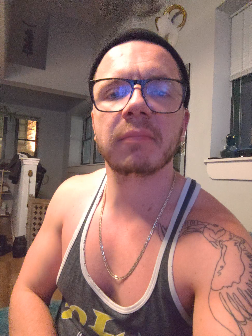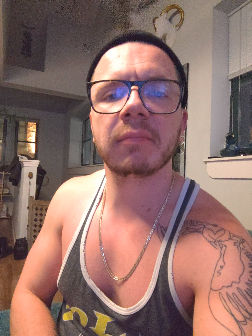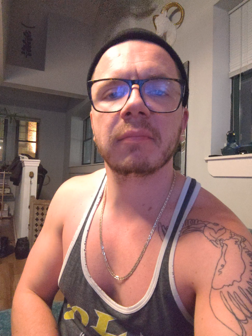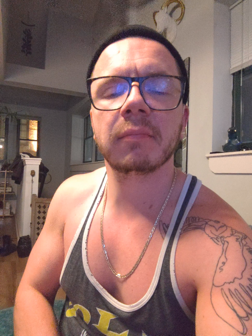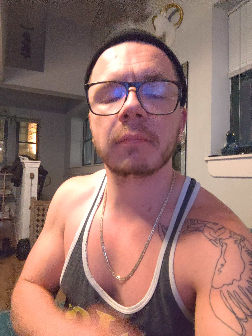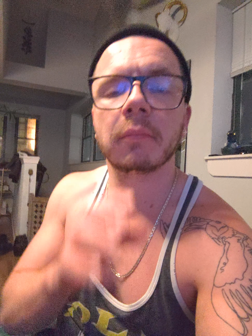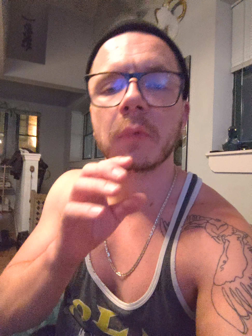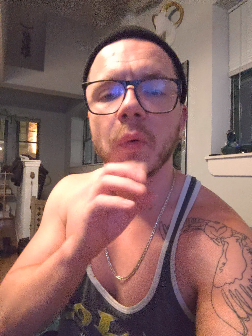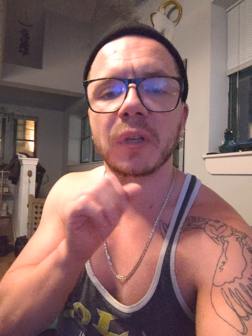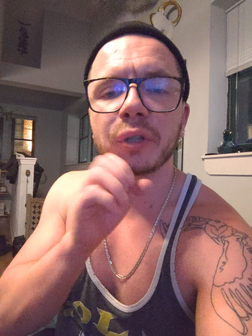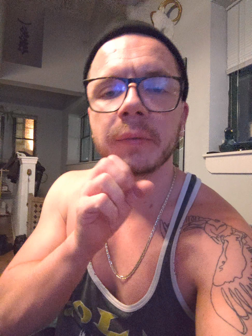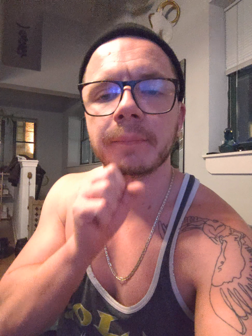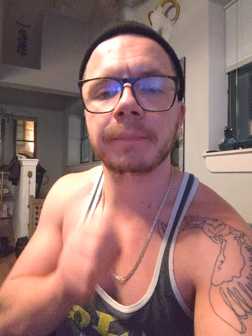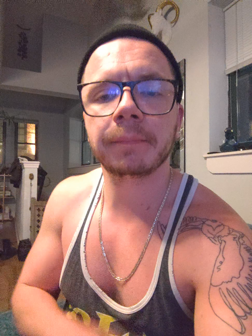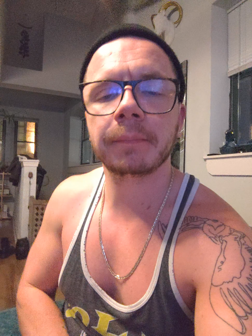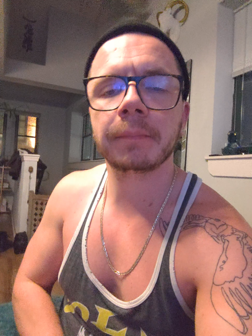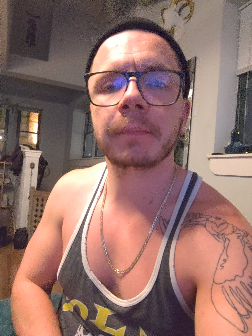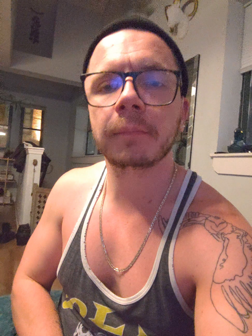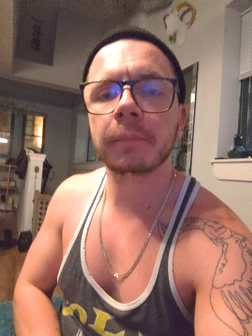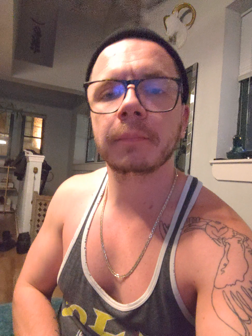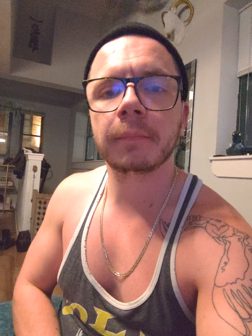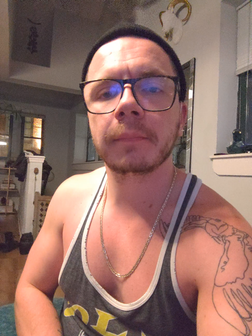orange